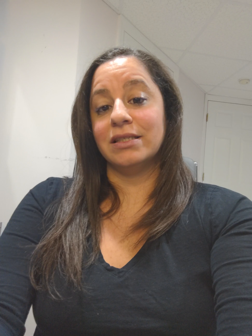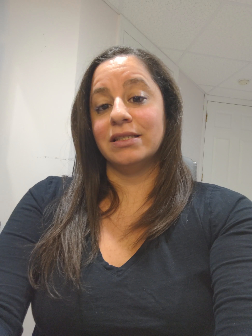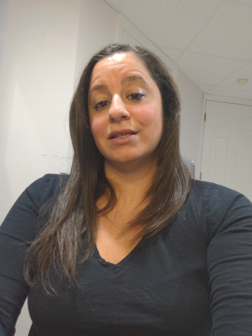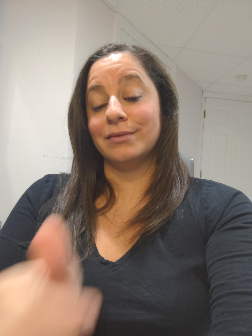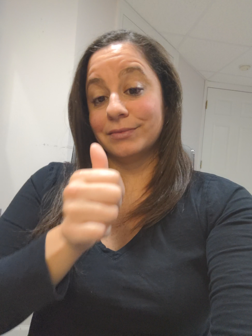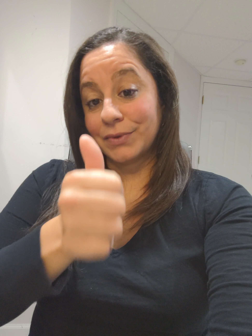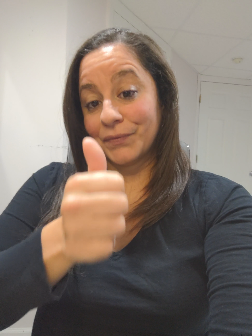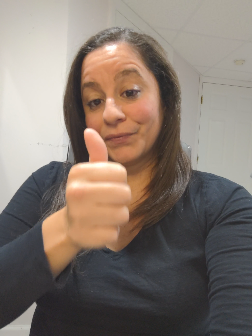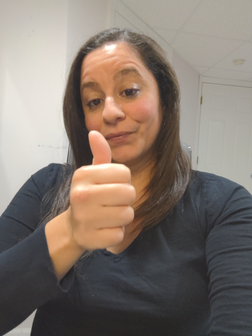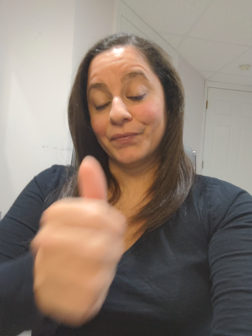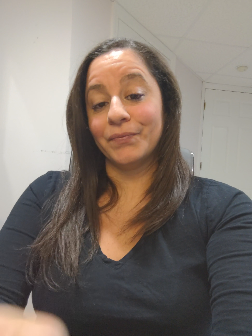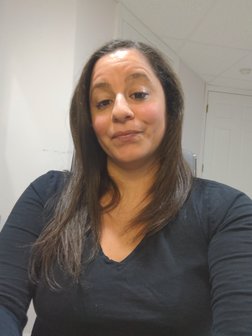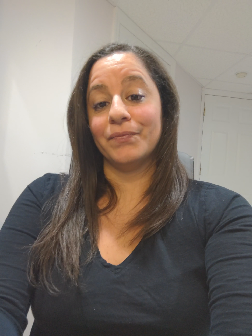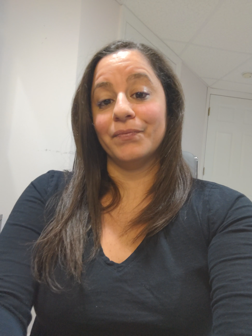yourself